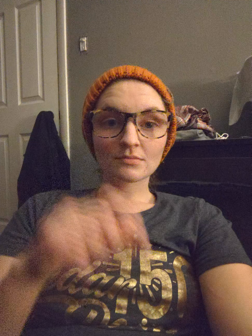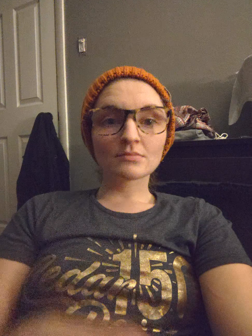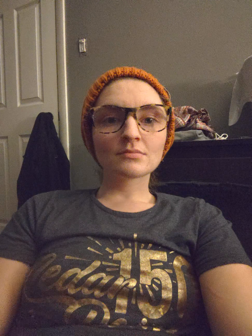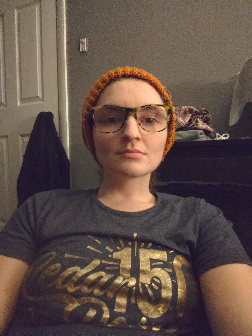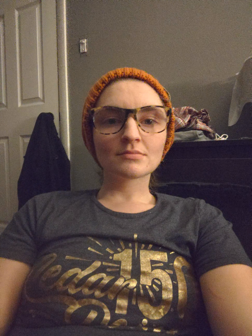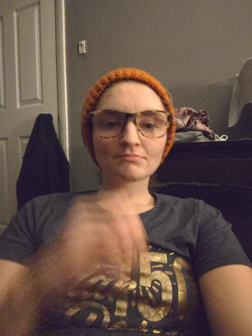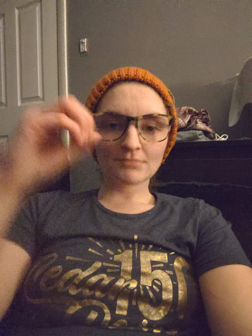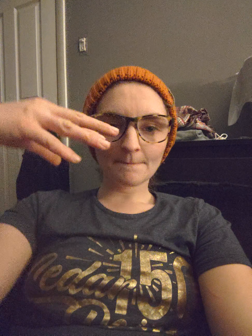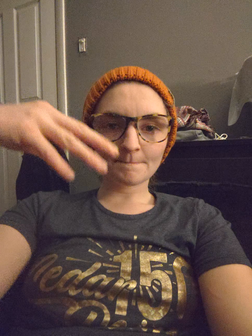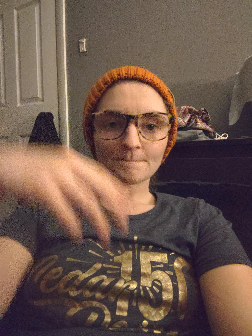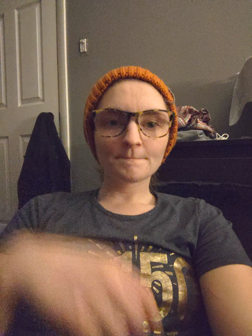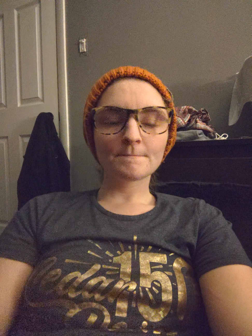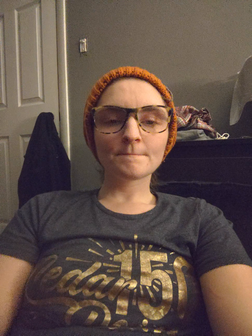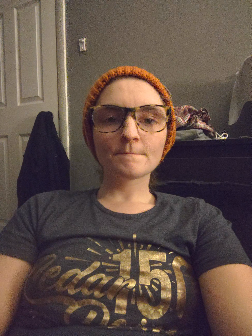lamp